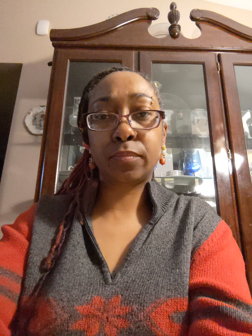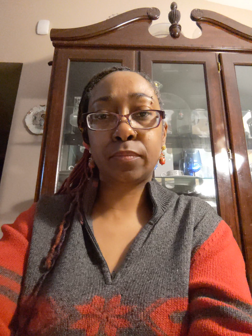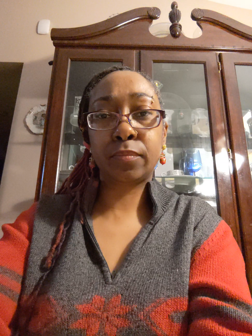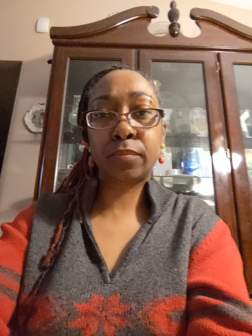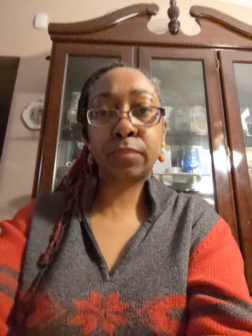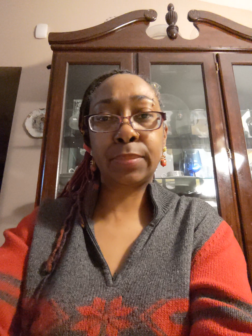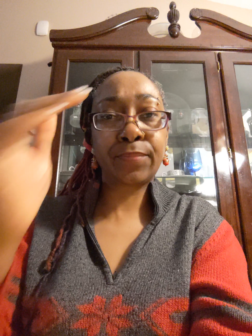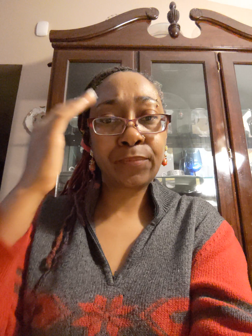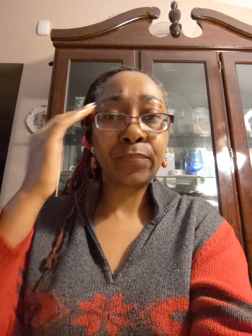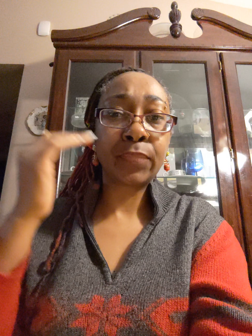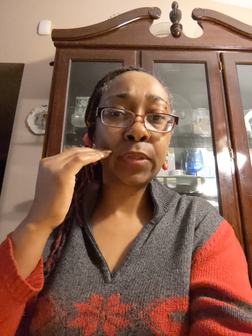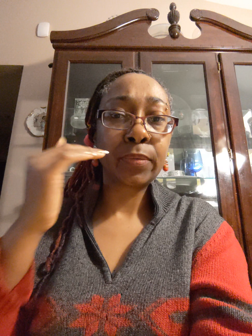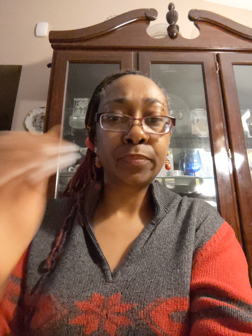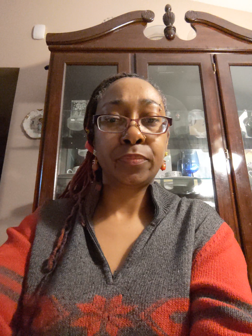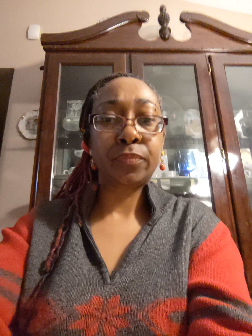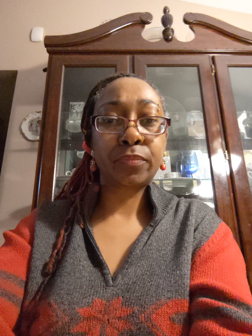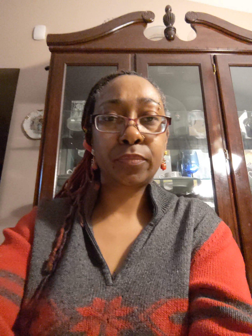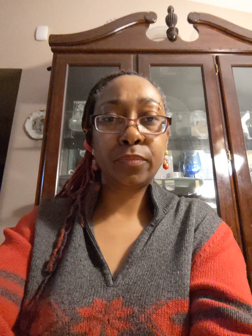head